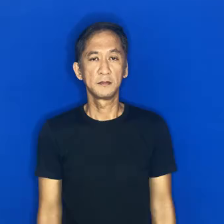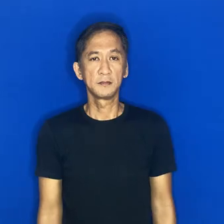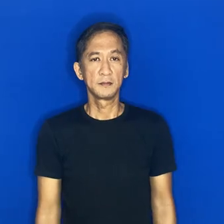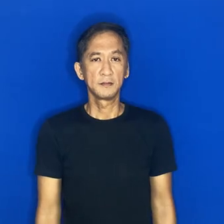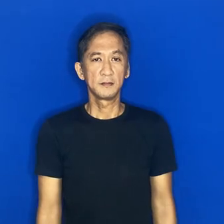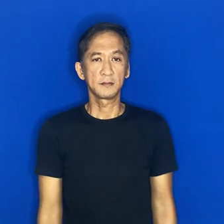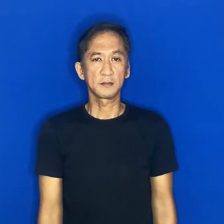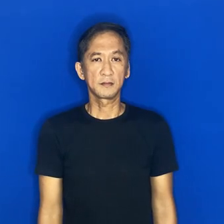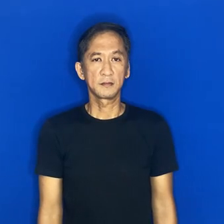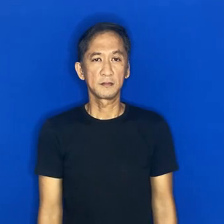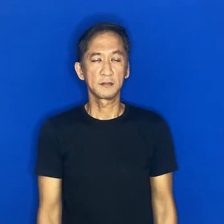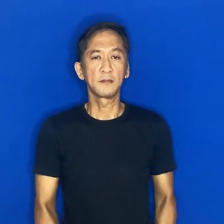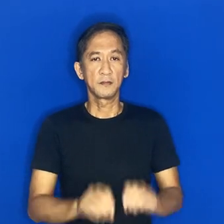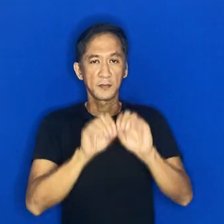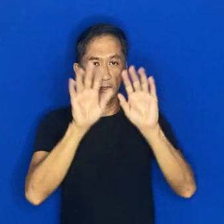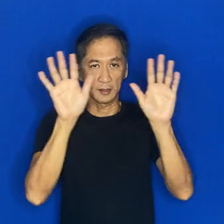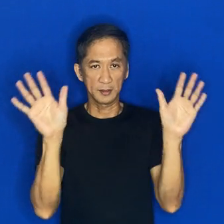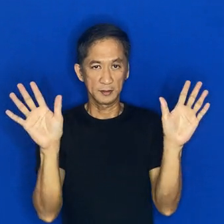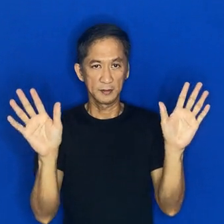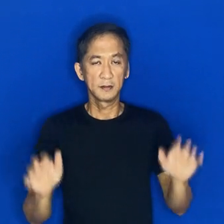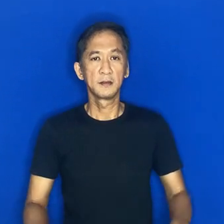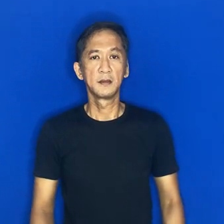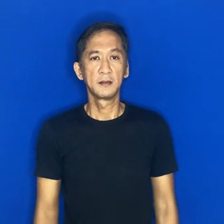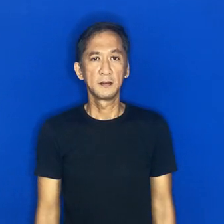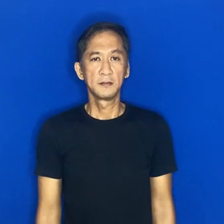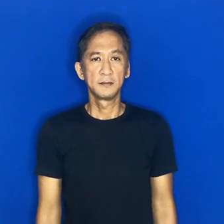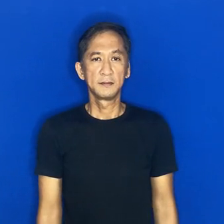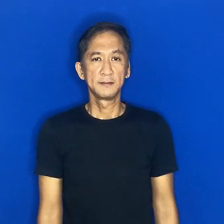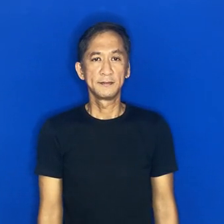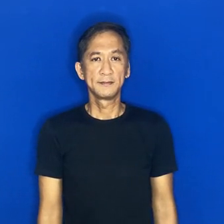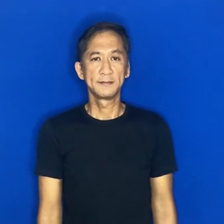light